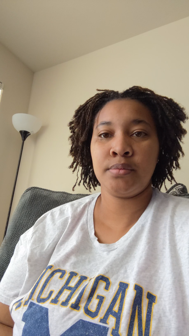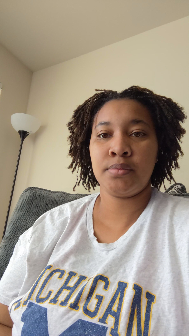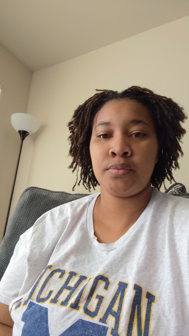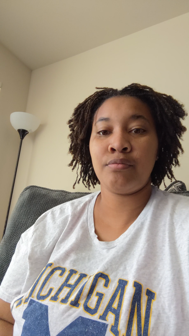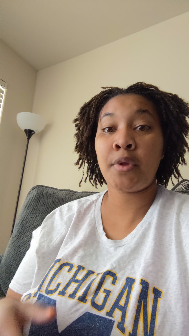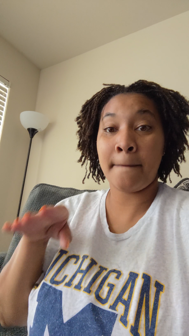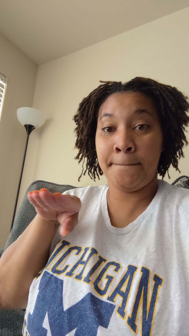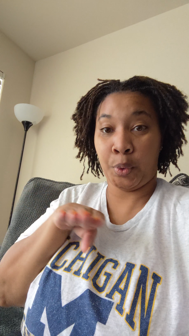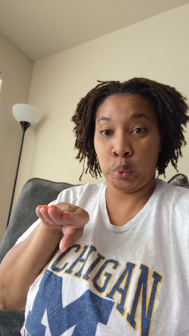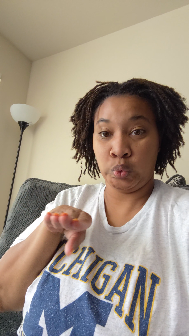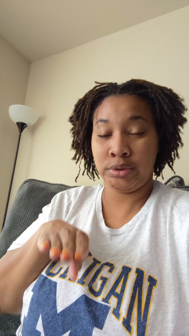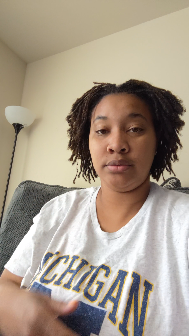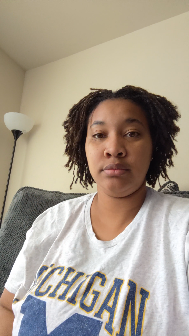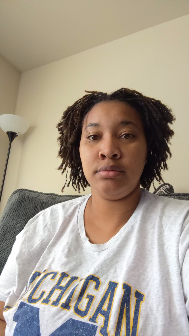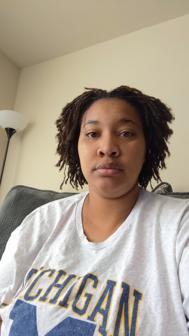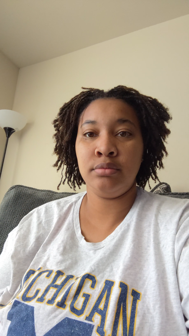boots